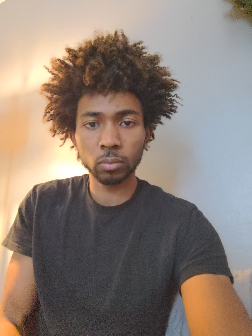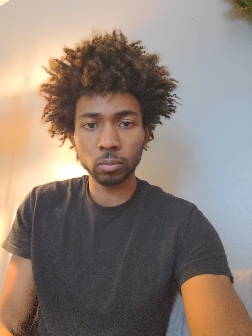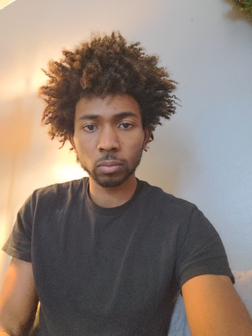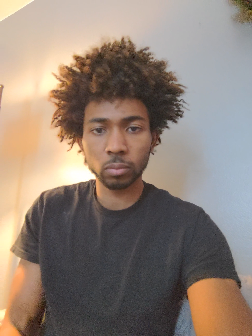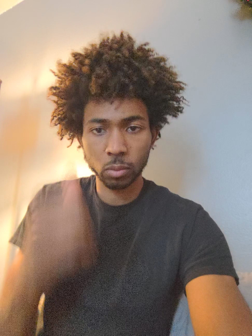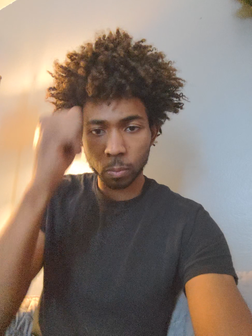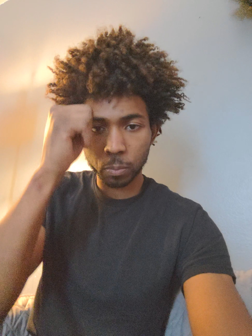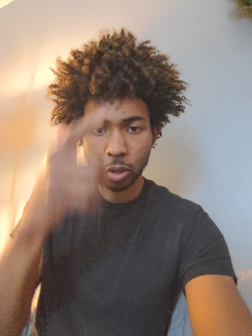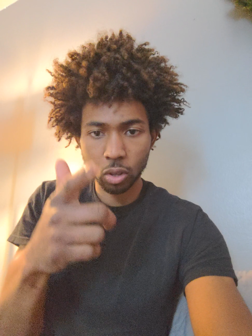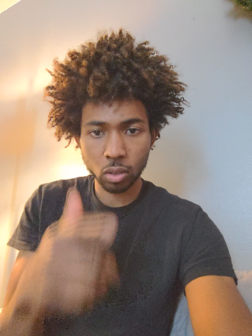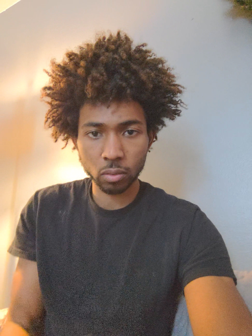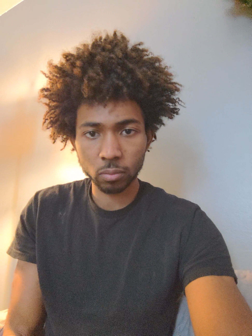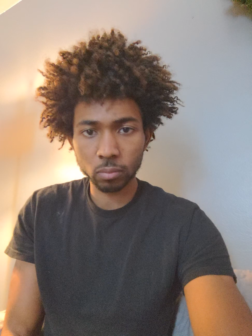brother